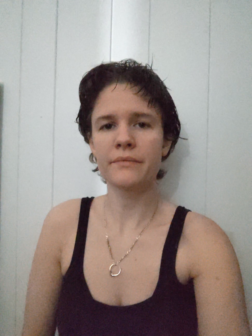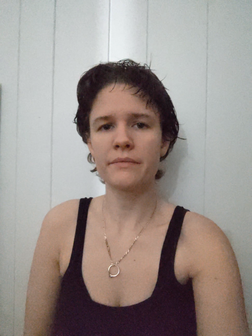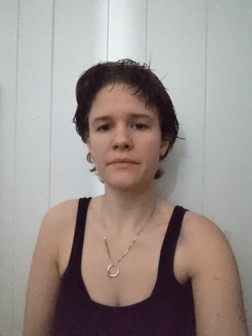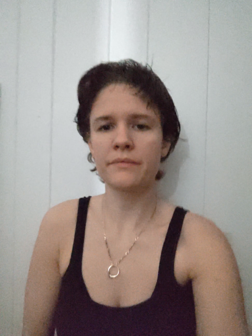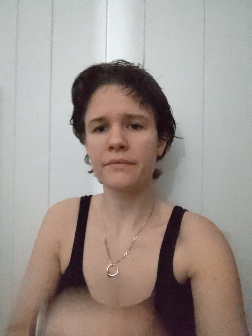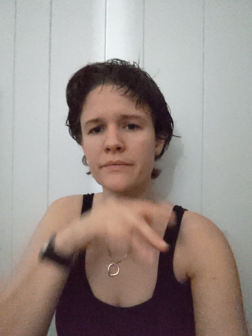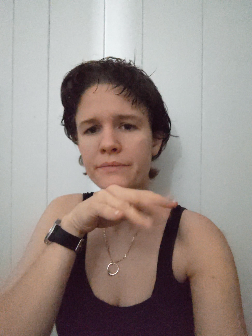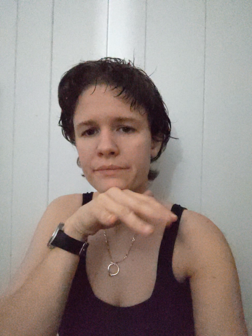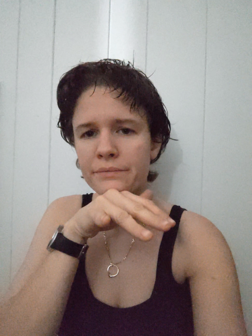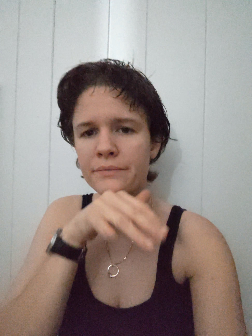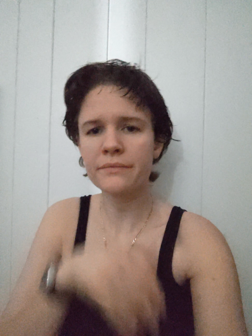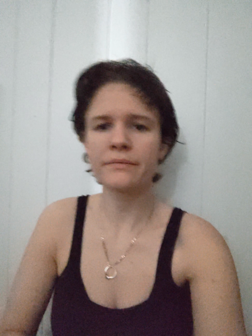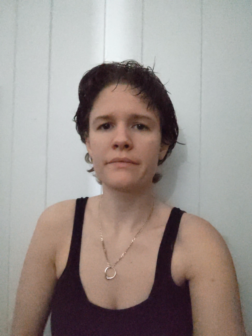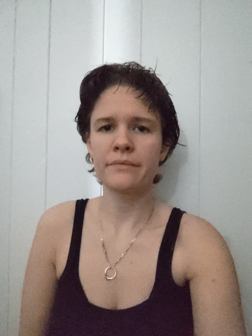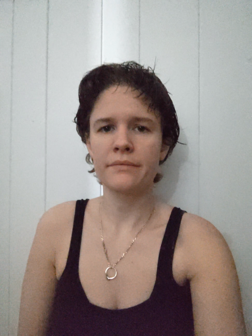dirty